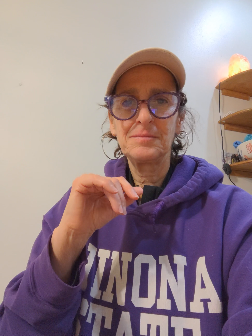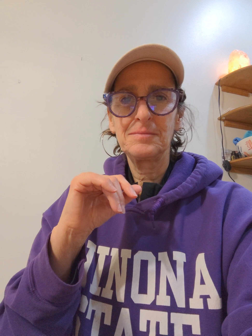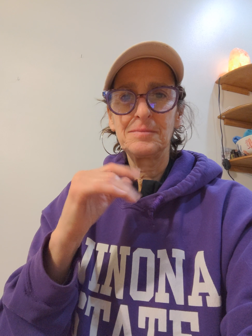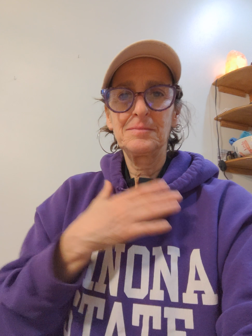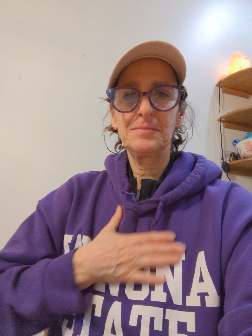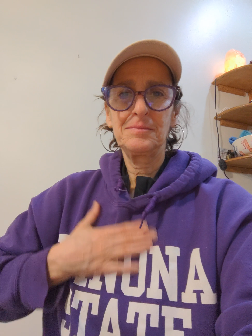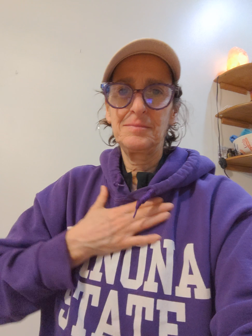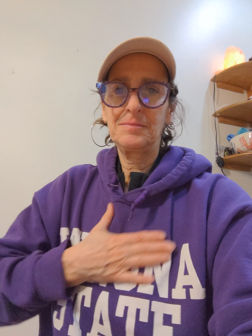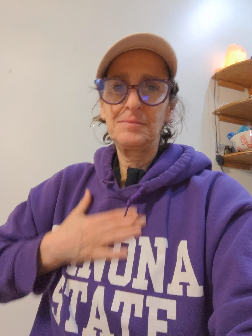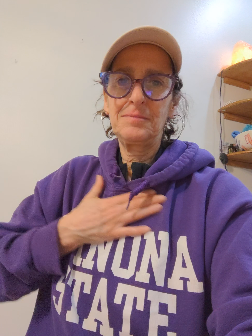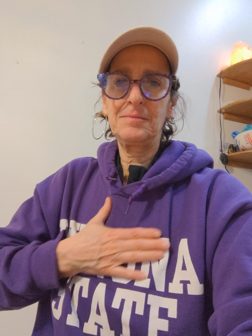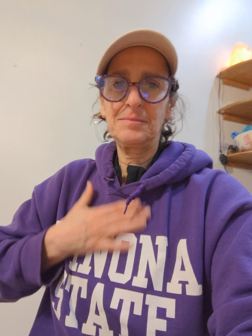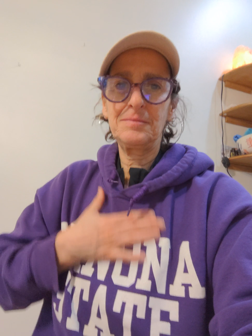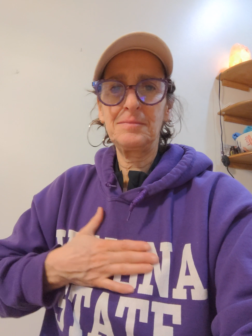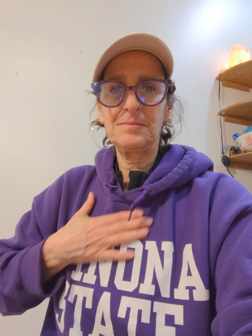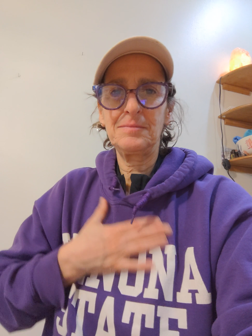please